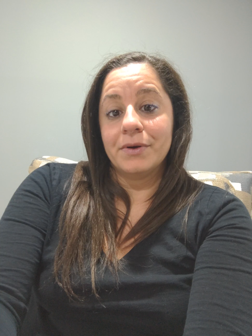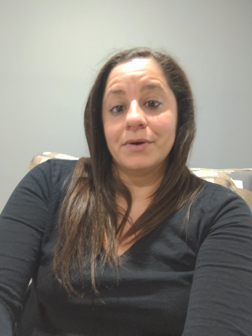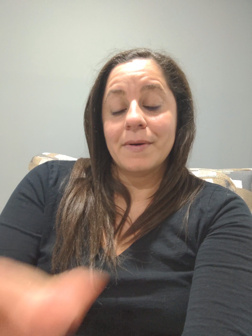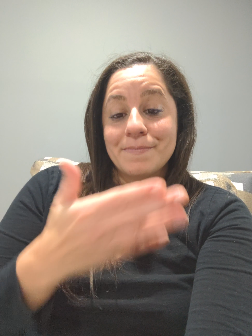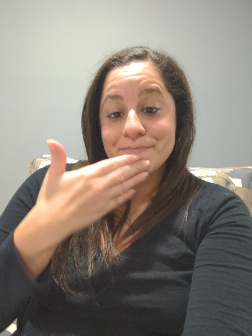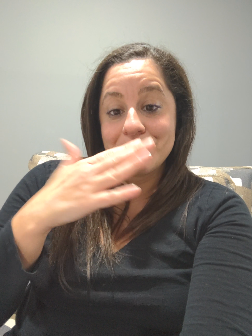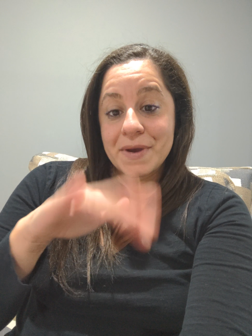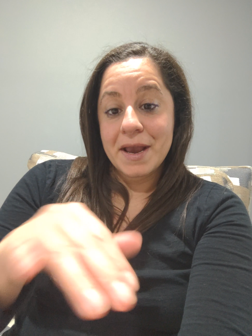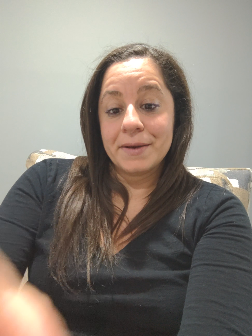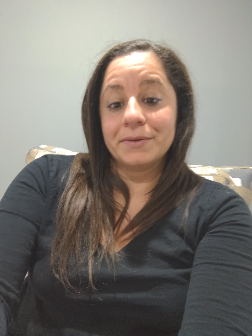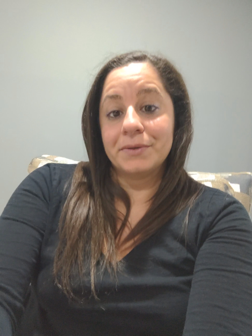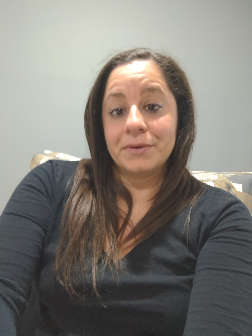bad